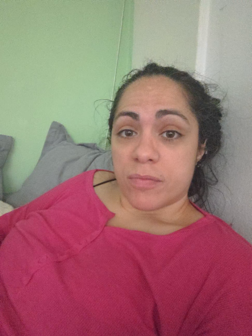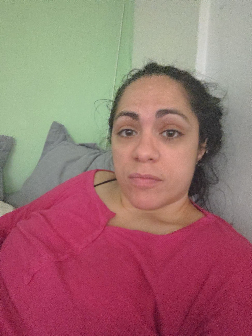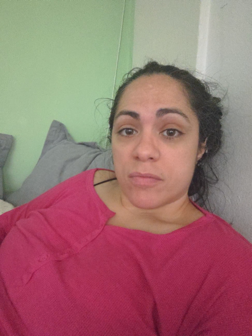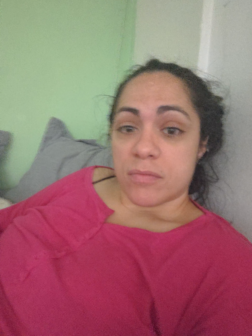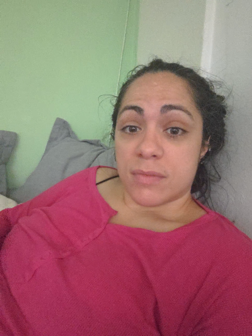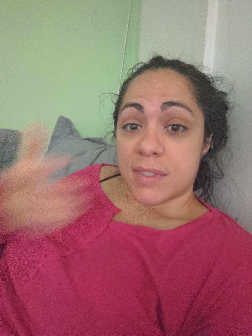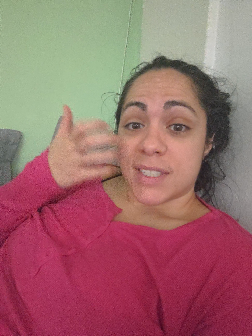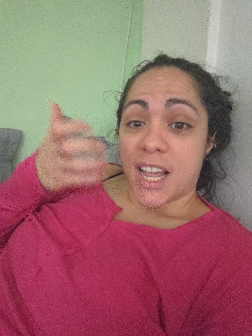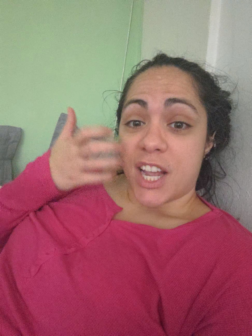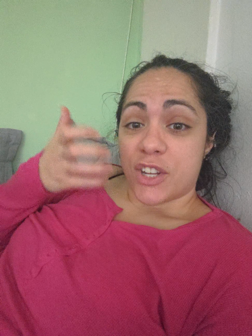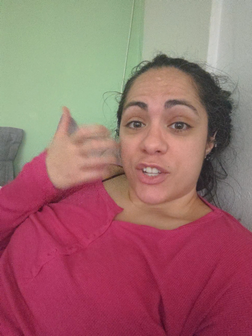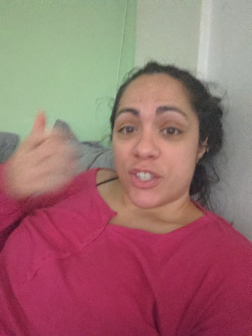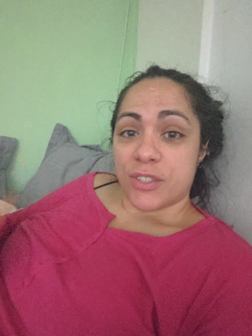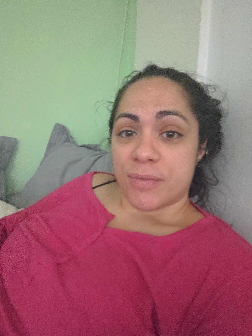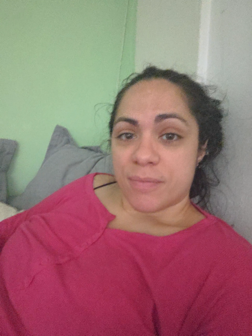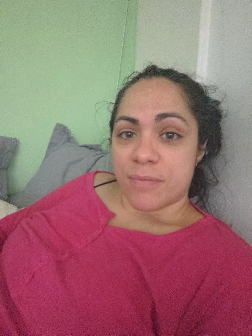tiger